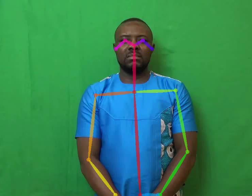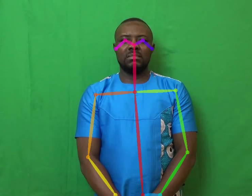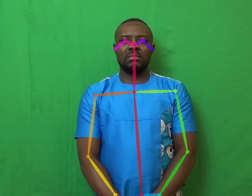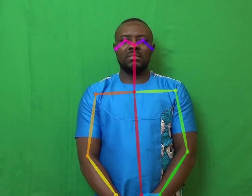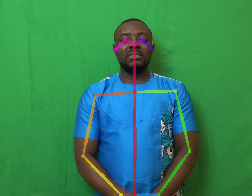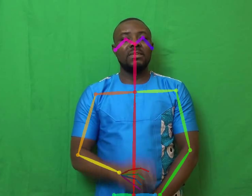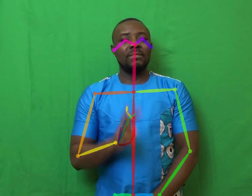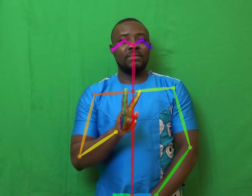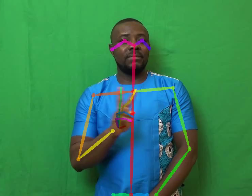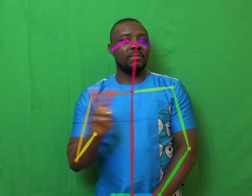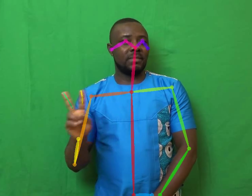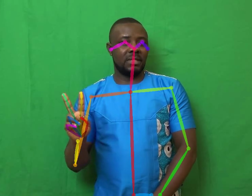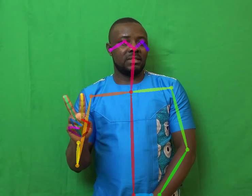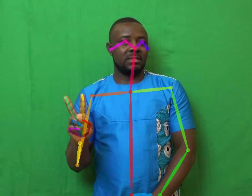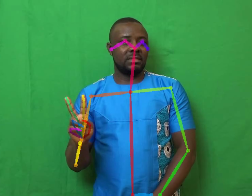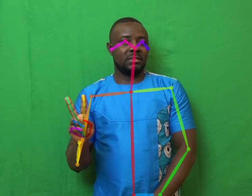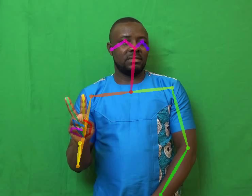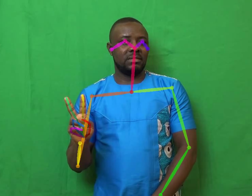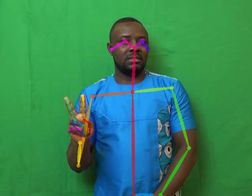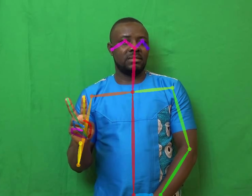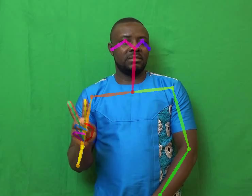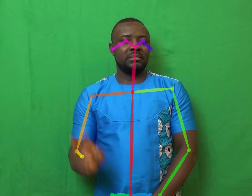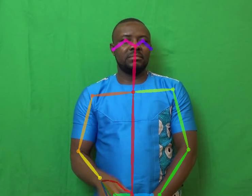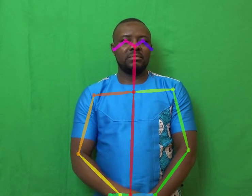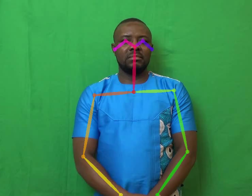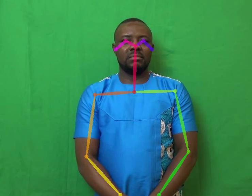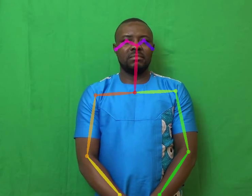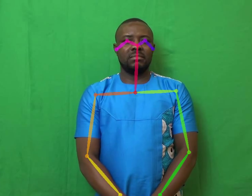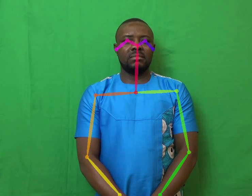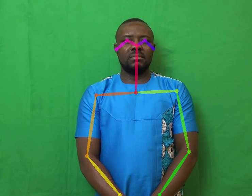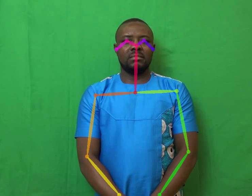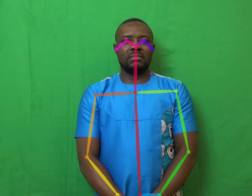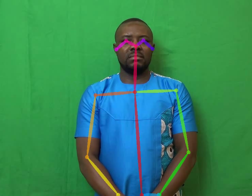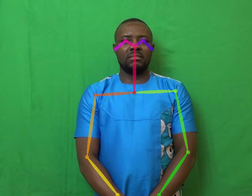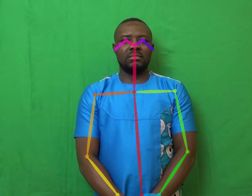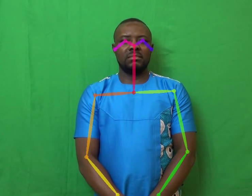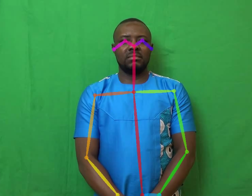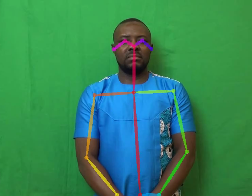verse